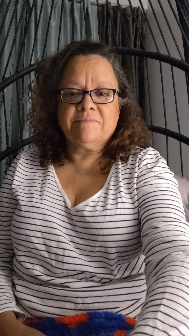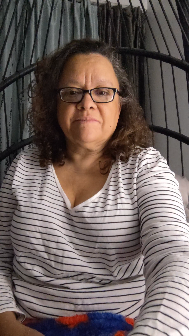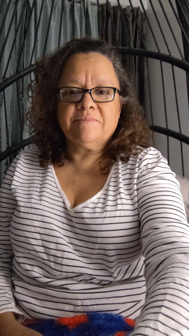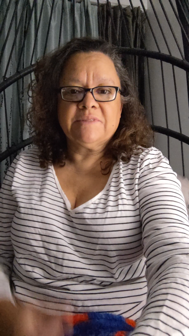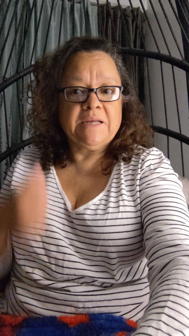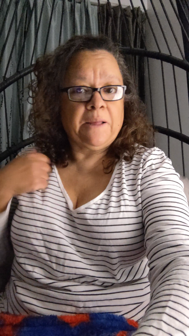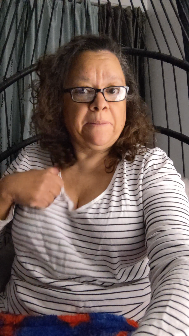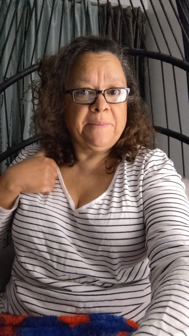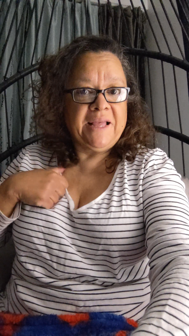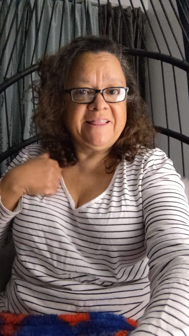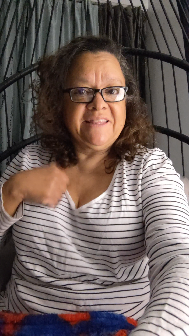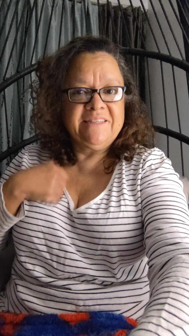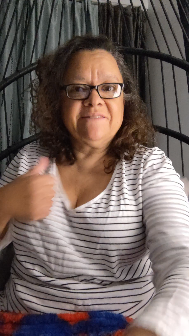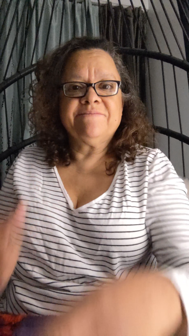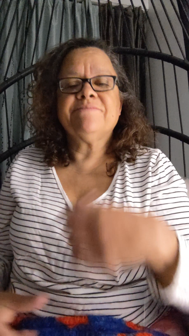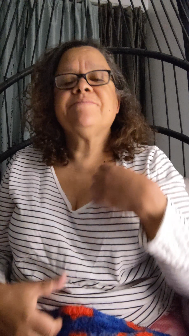bathtub